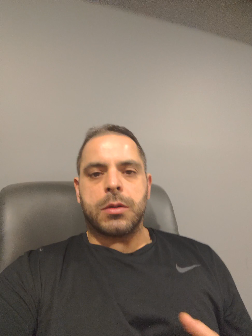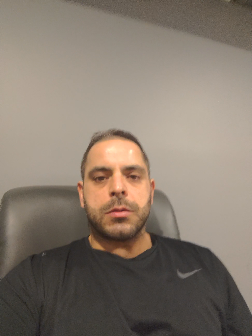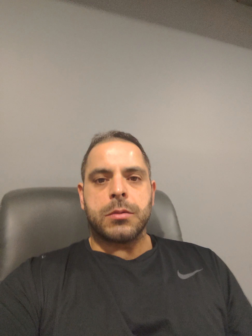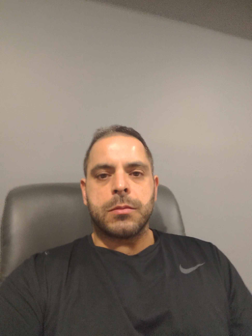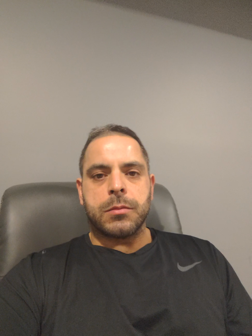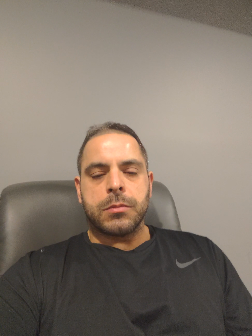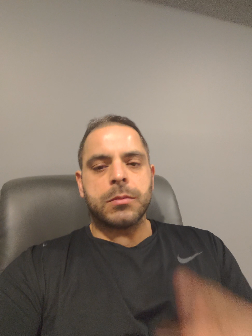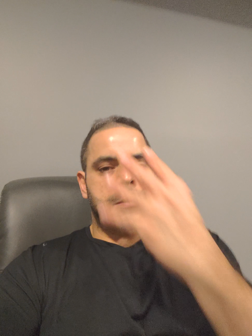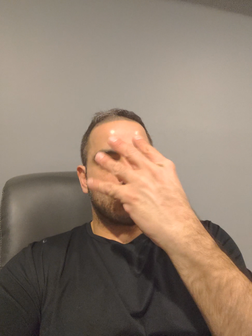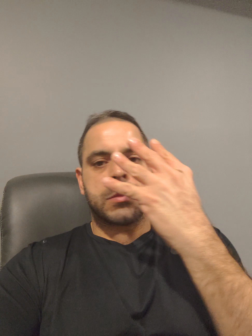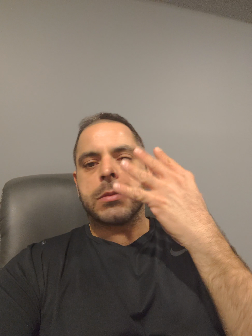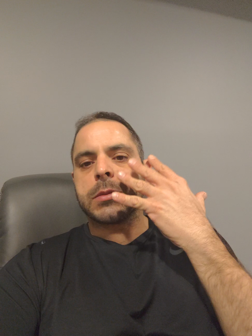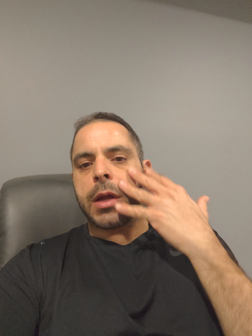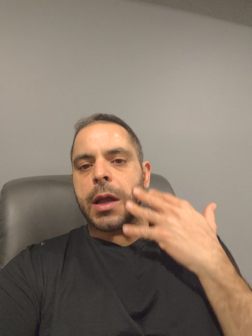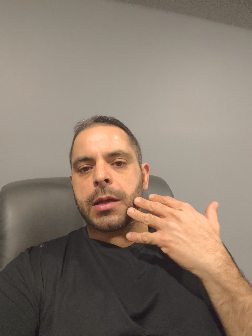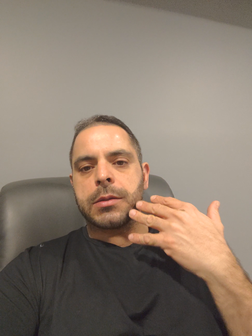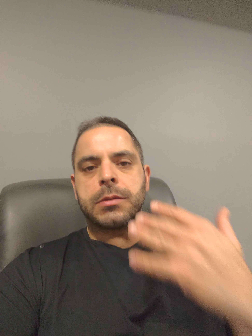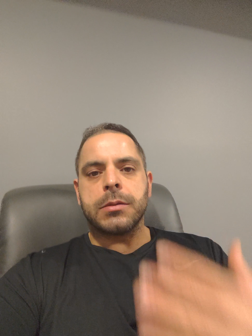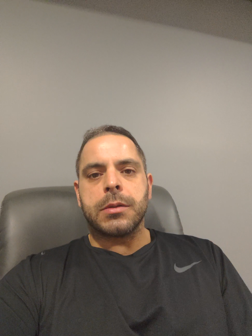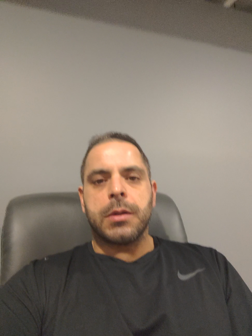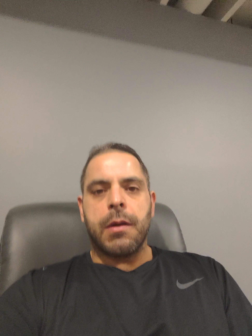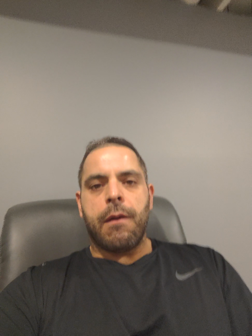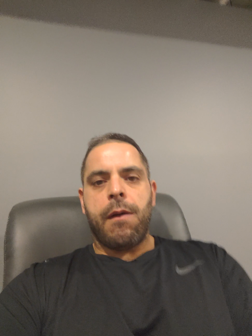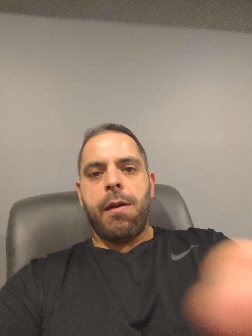sad